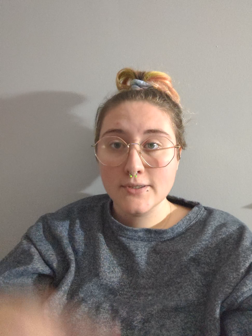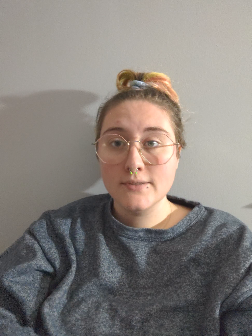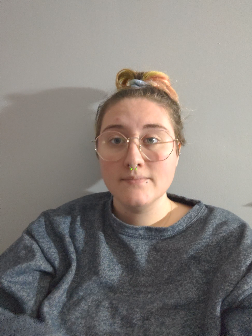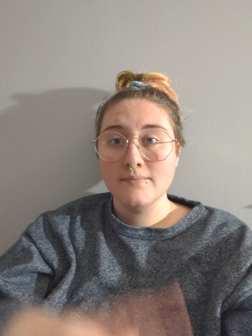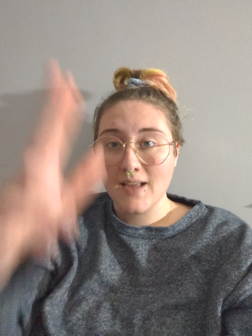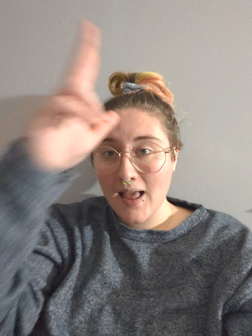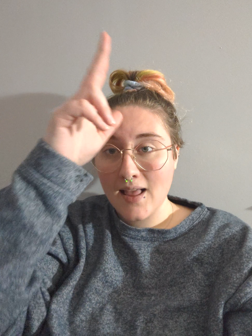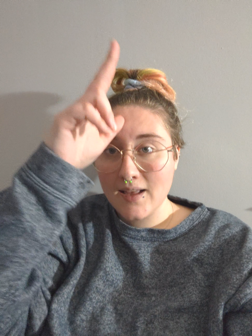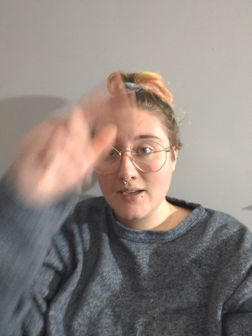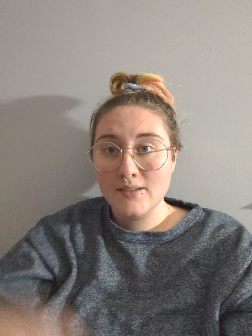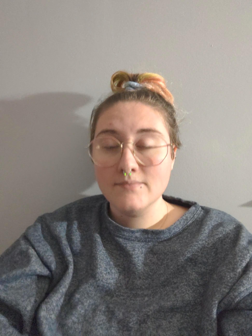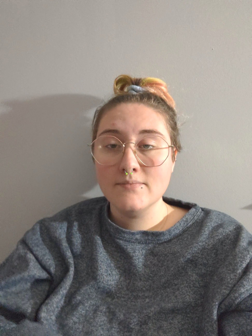hen